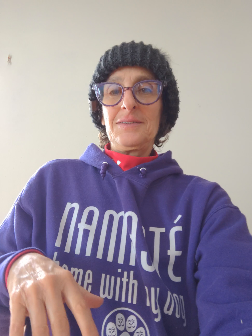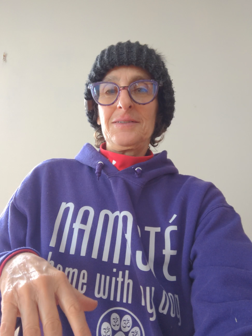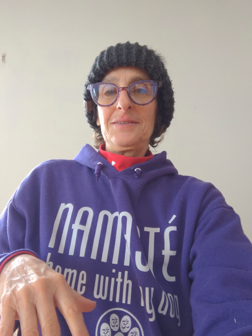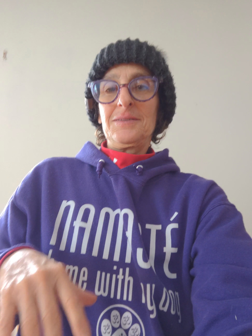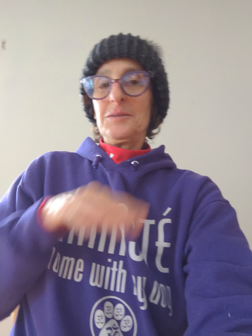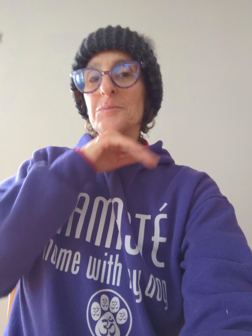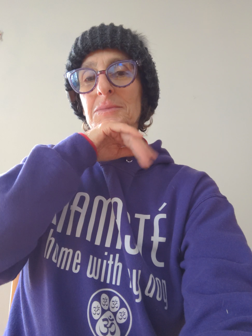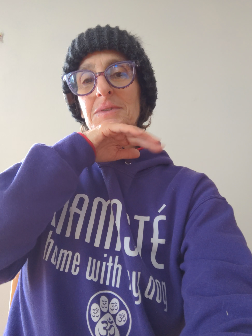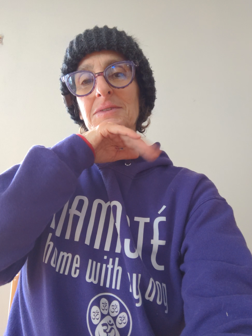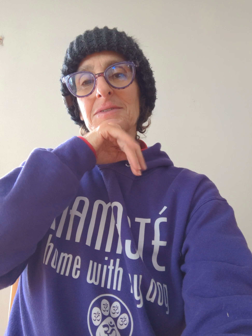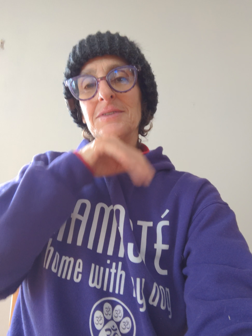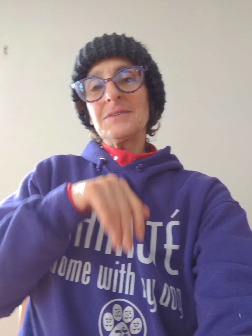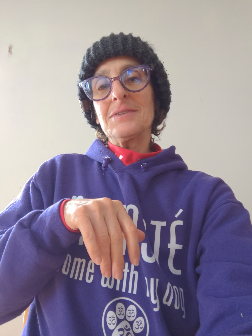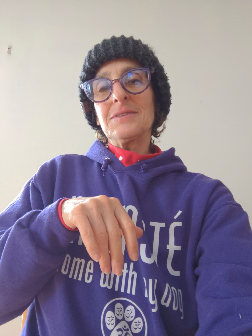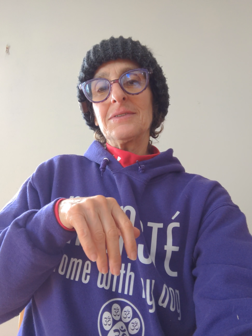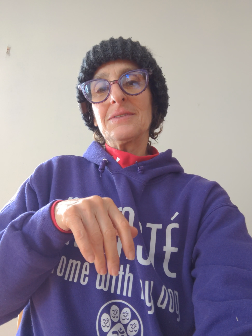pig